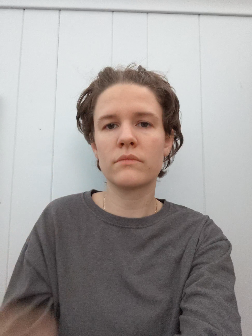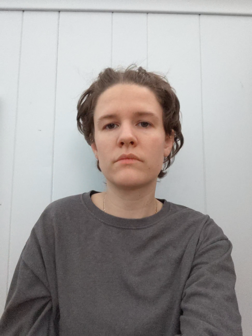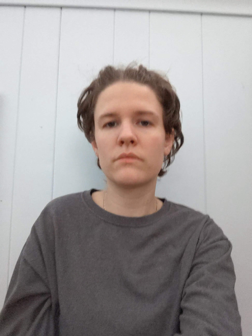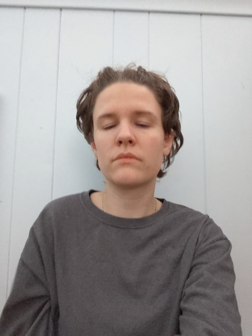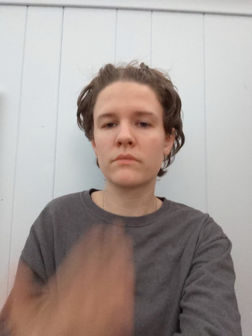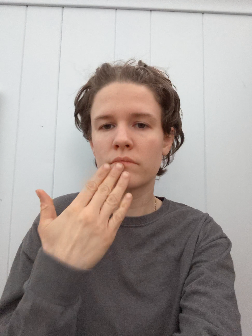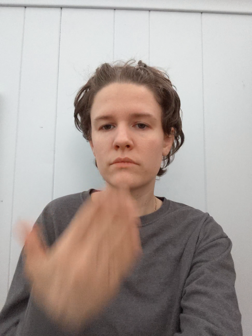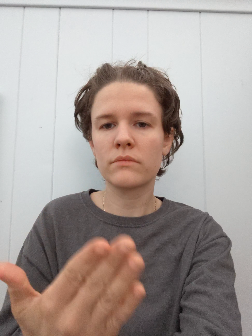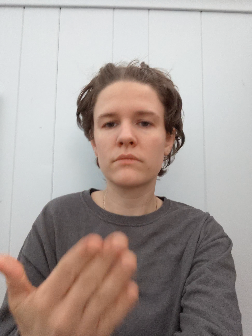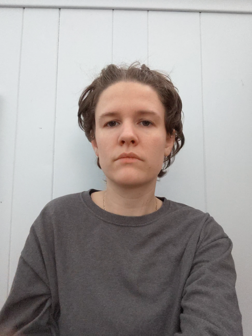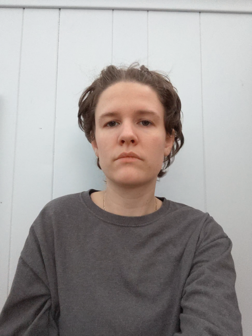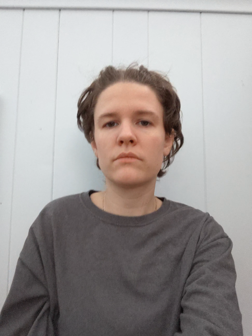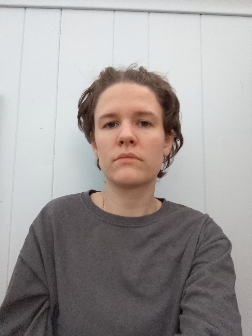thank you